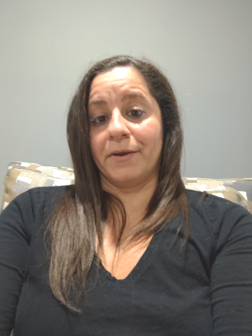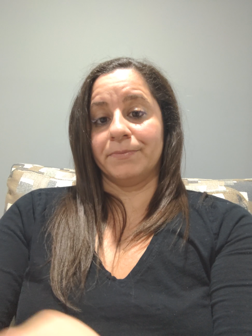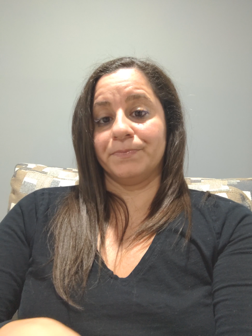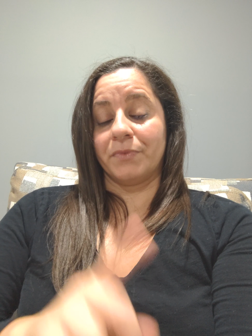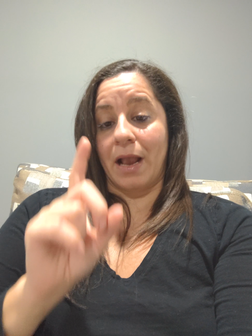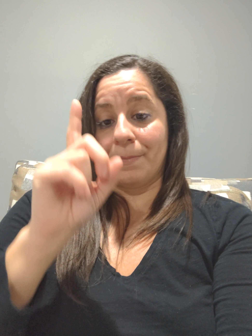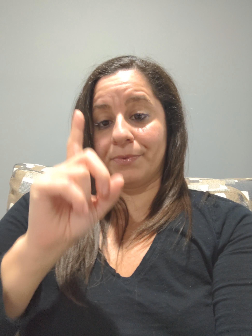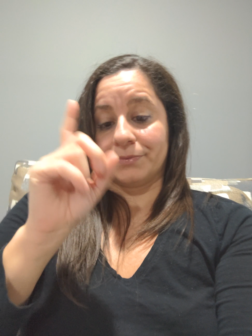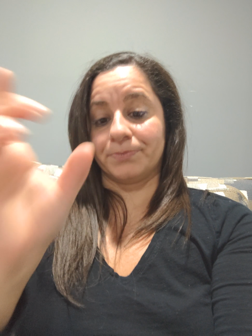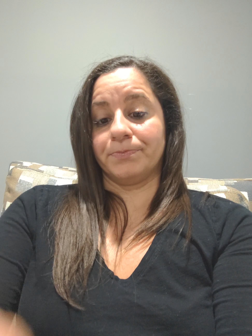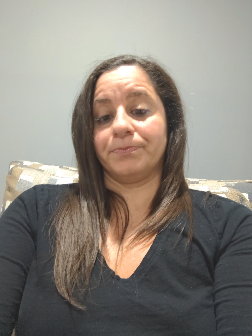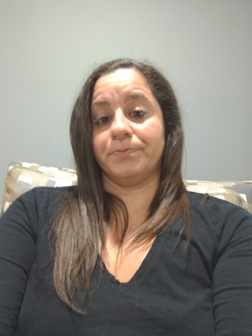up